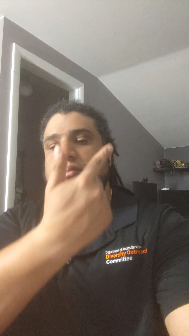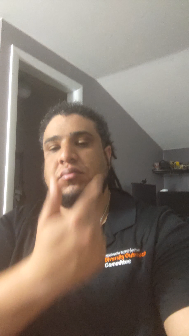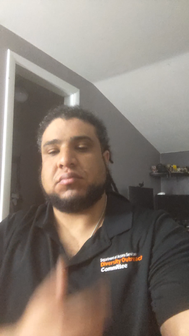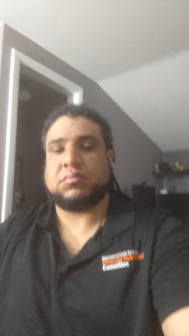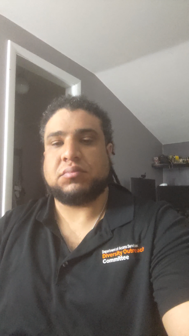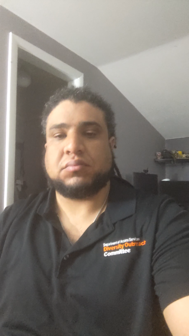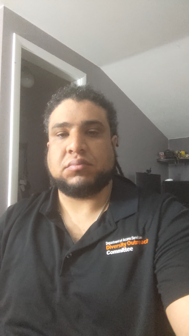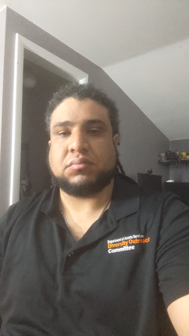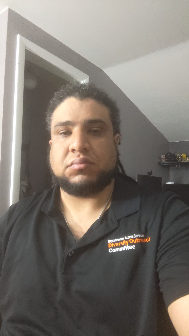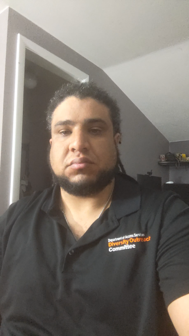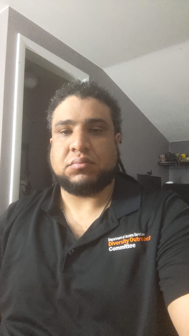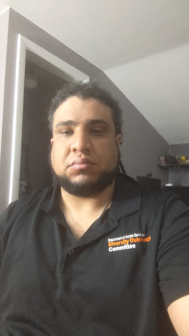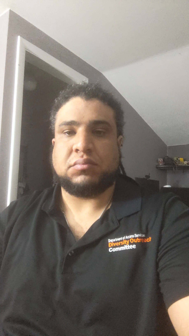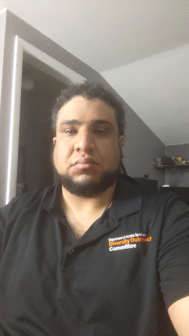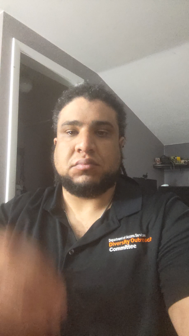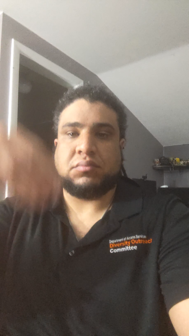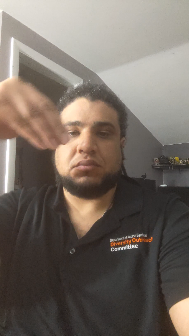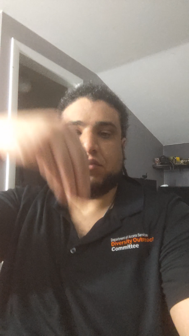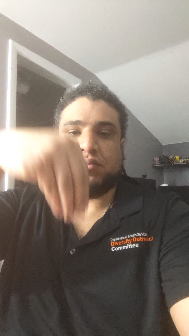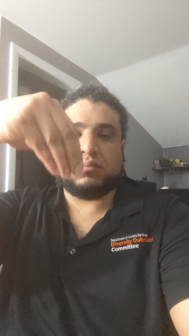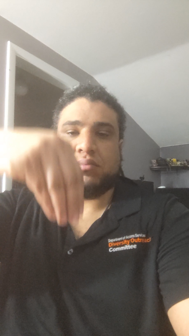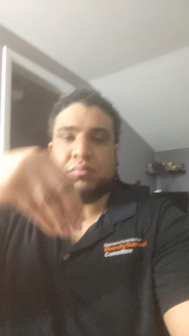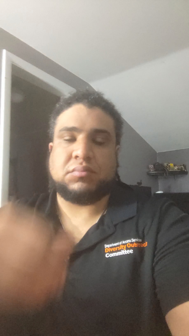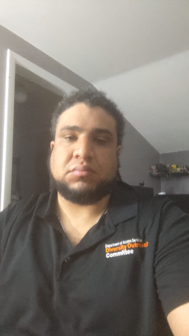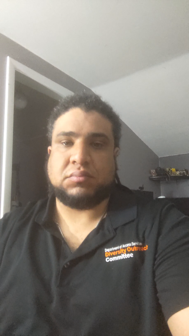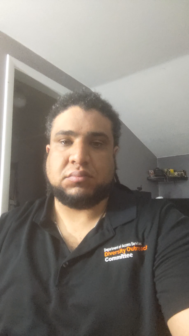inside